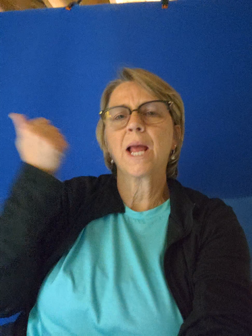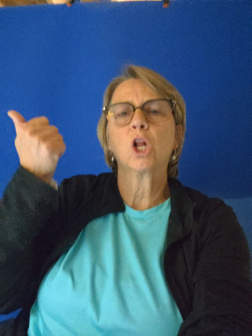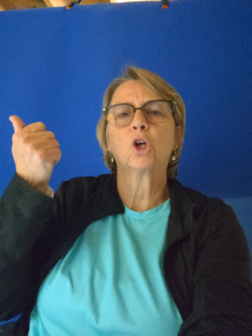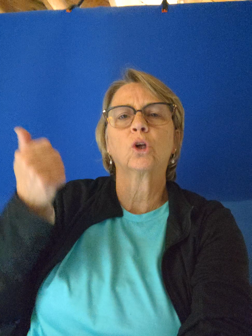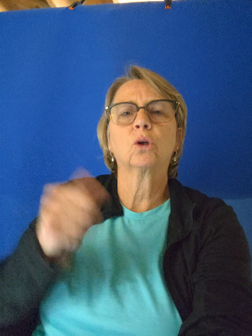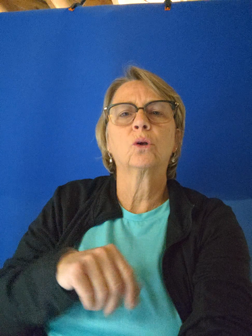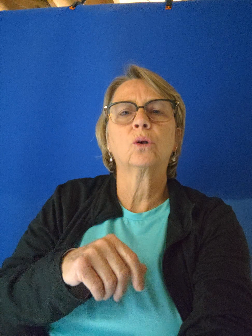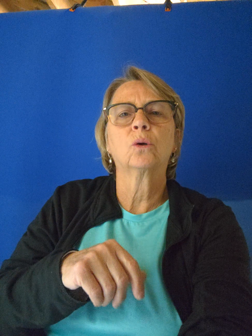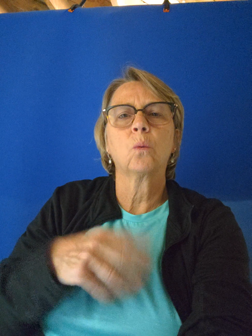better